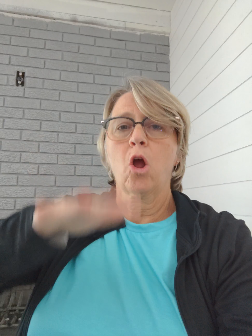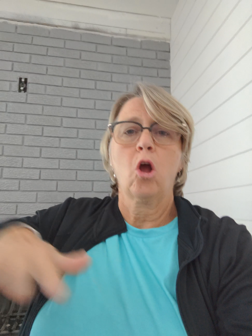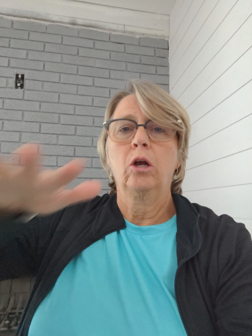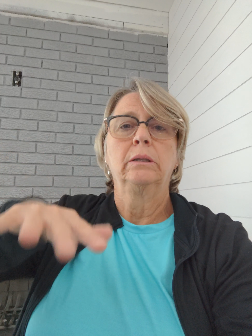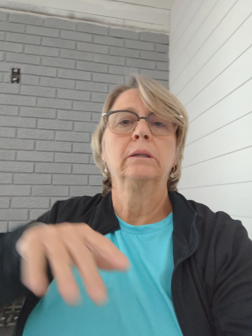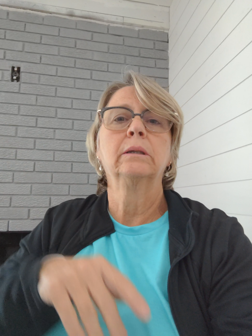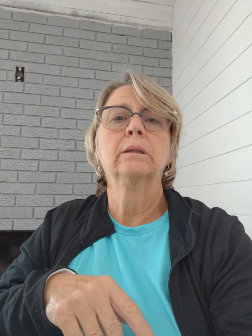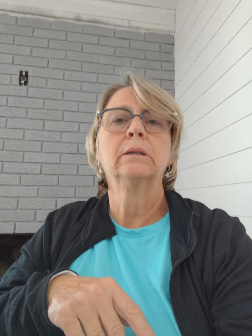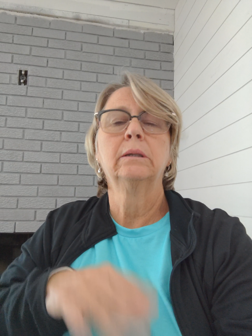backyard